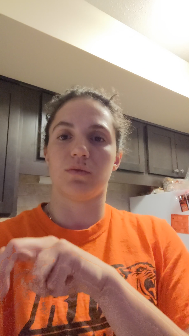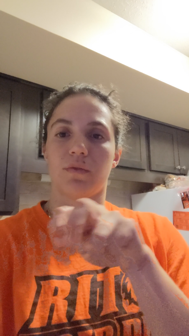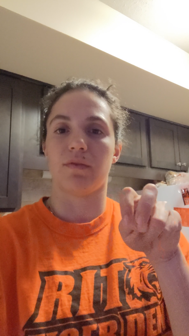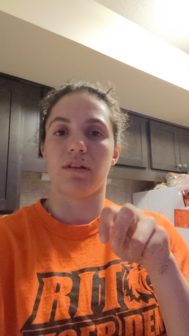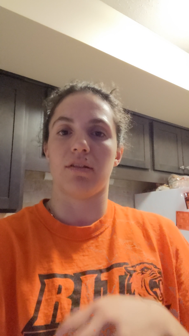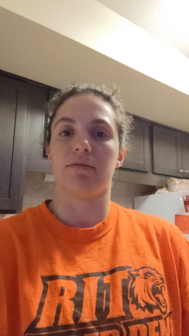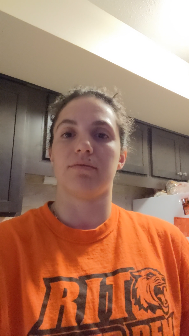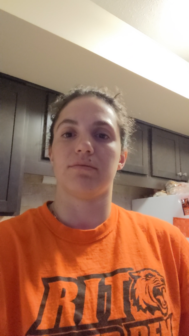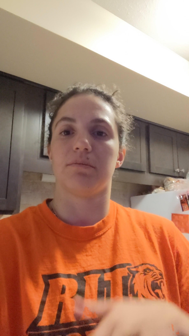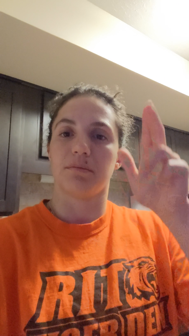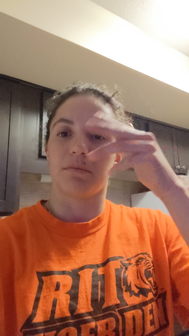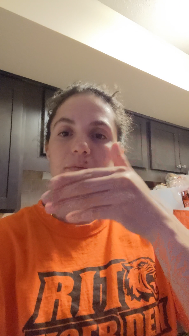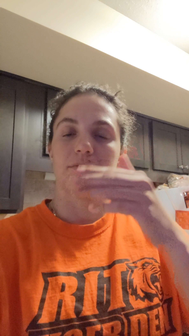pony